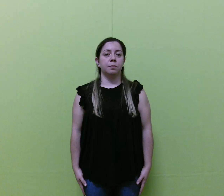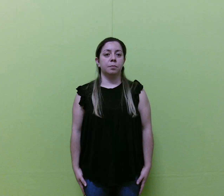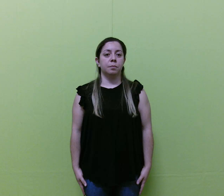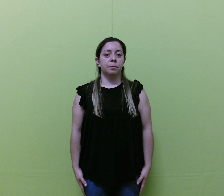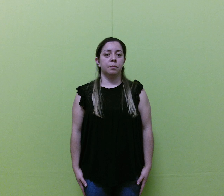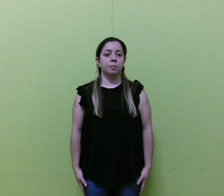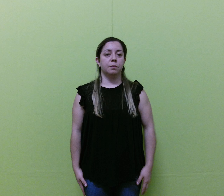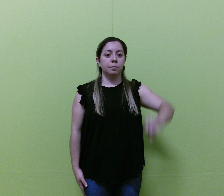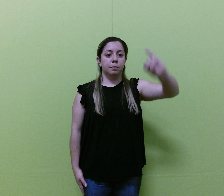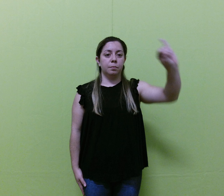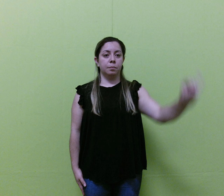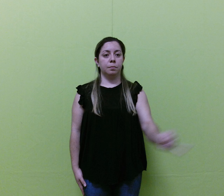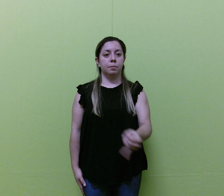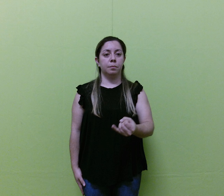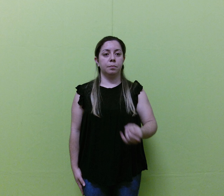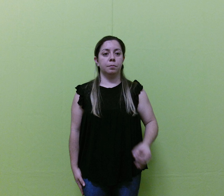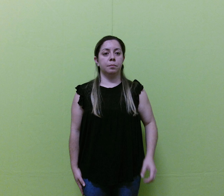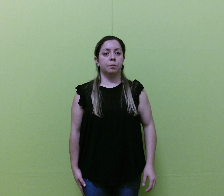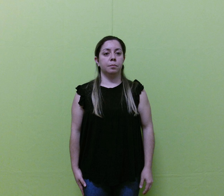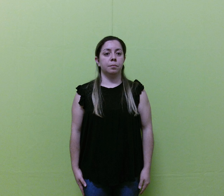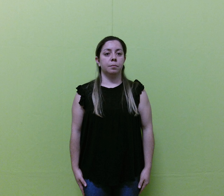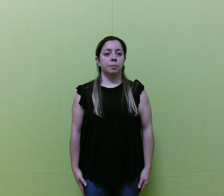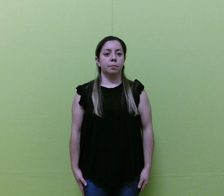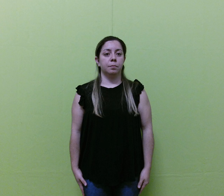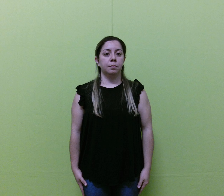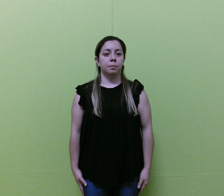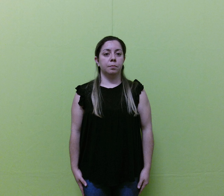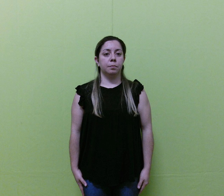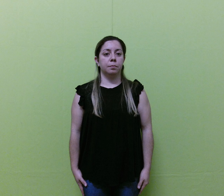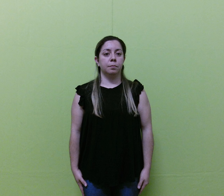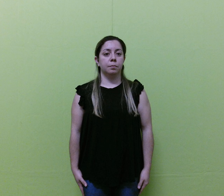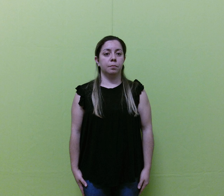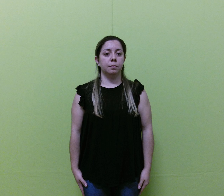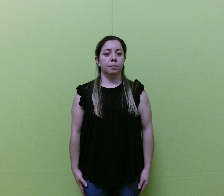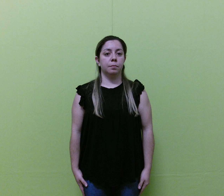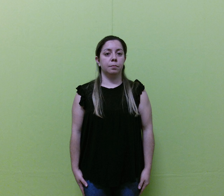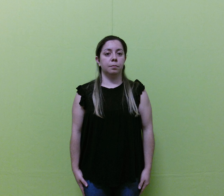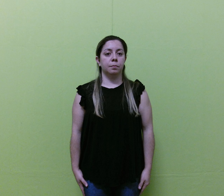aproveitar